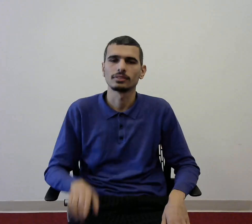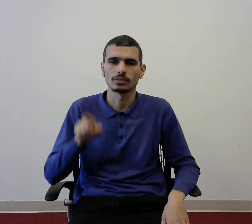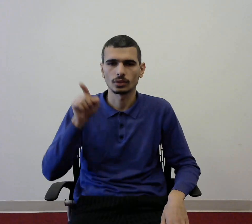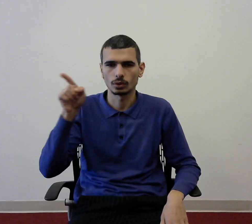O